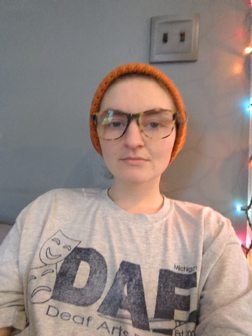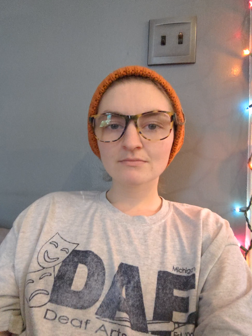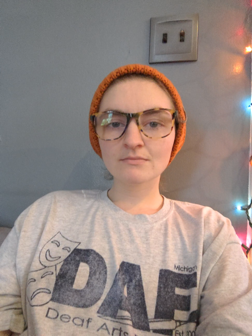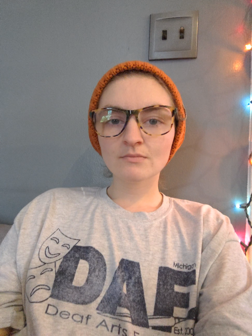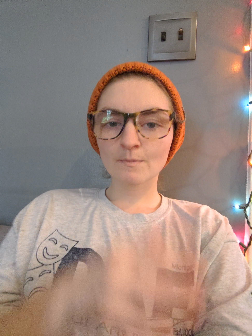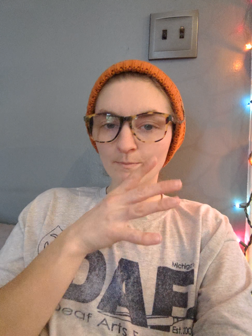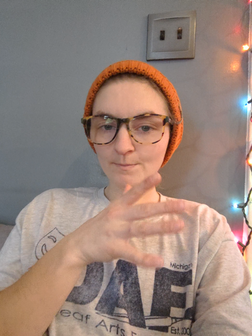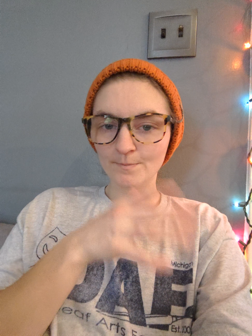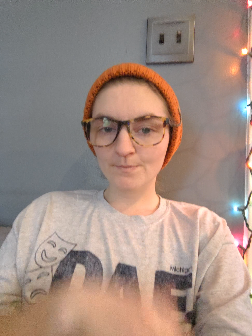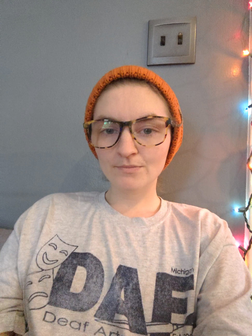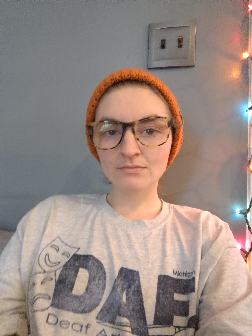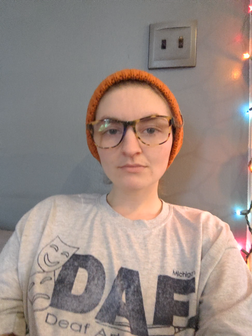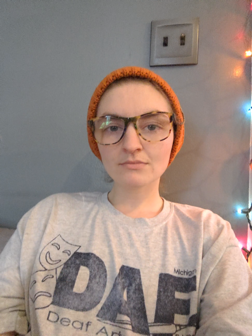mom